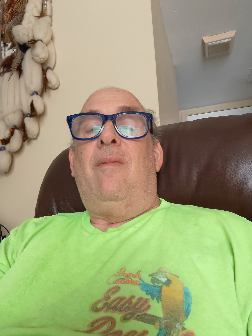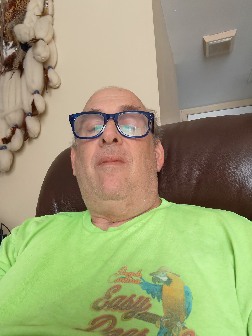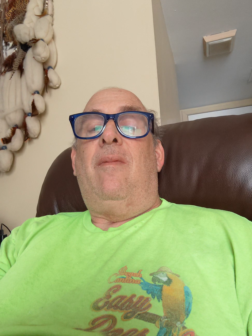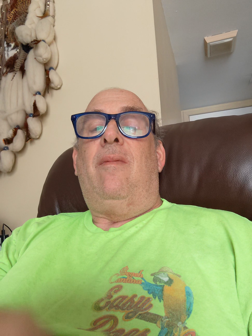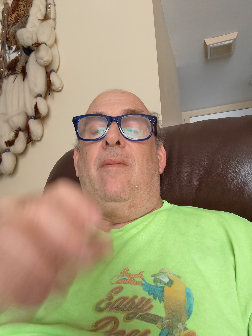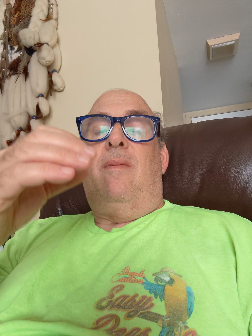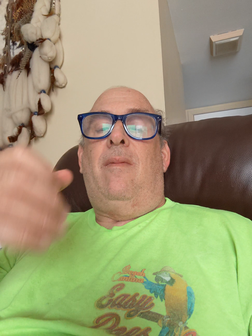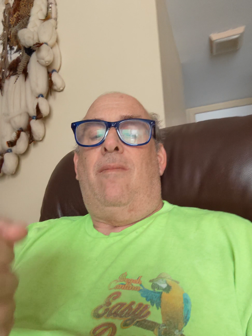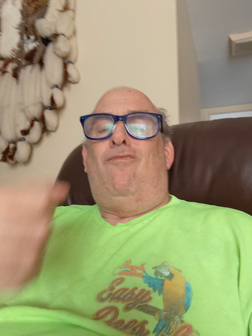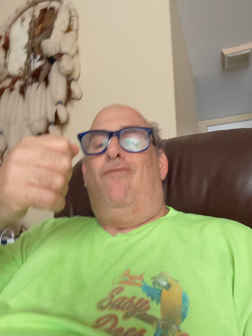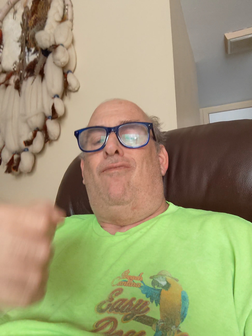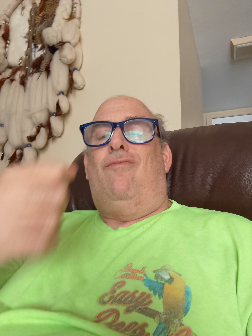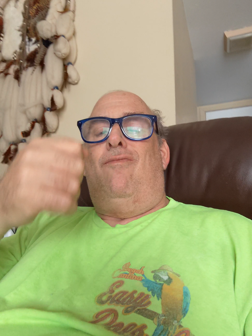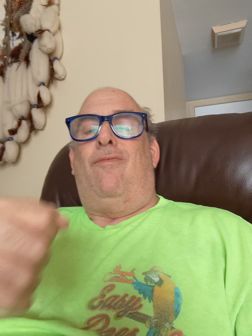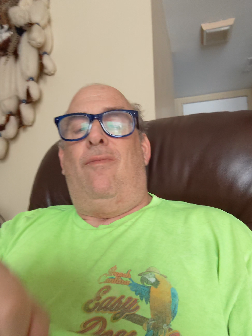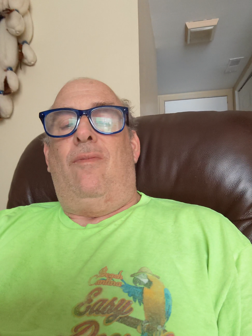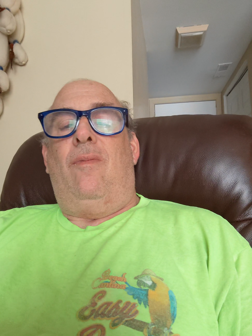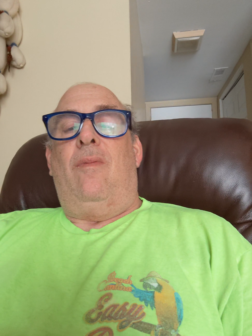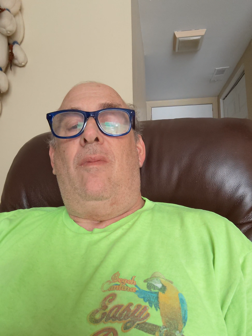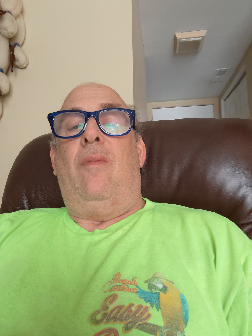car